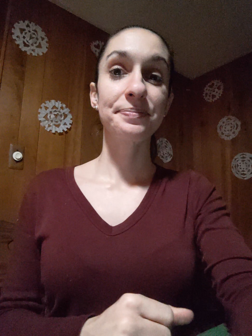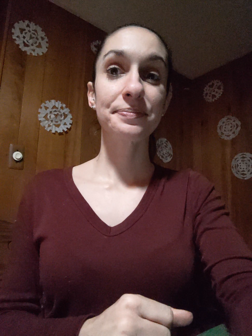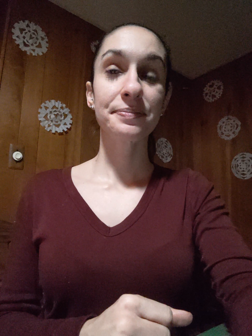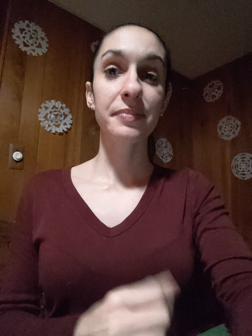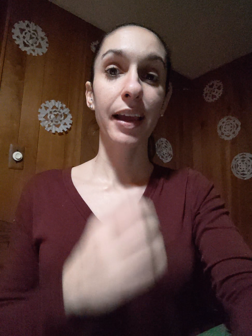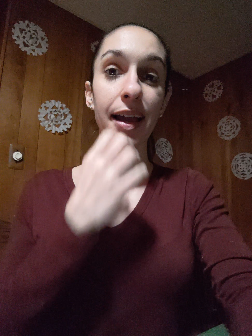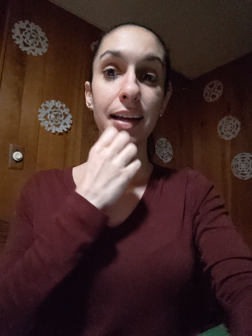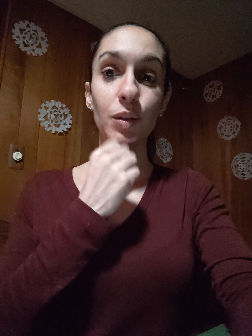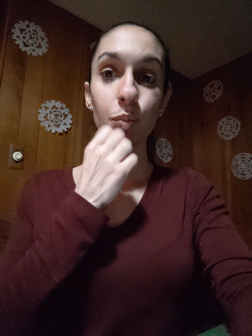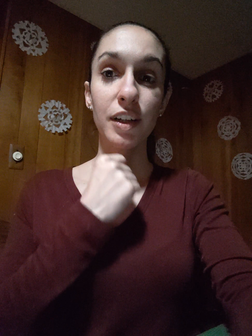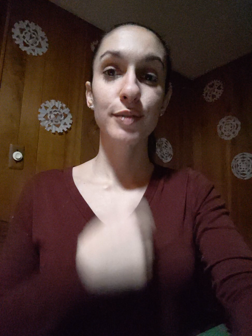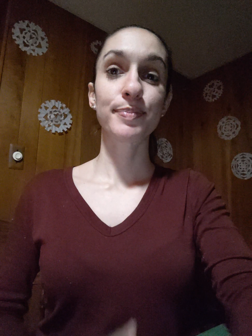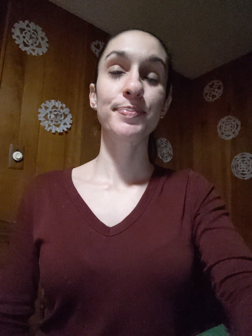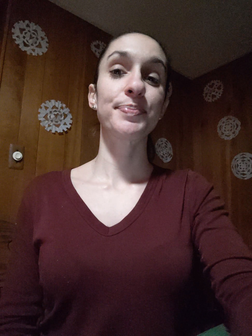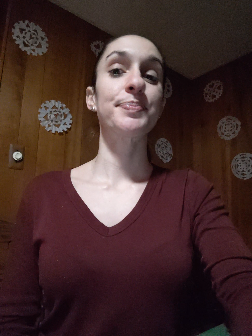underwear